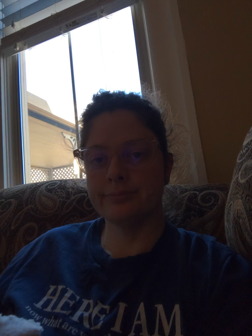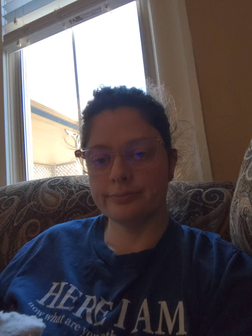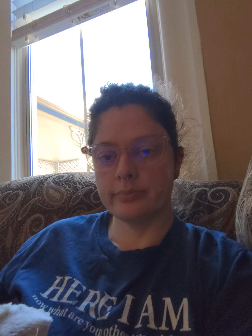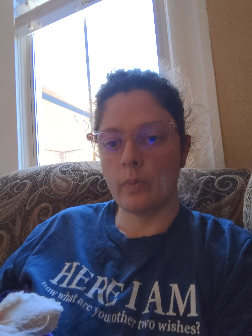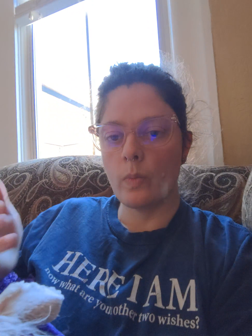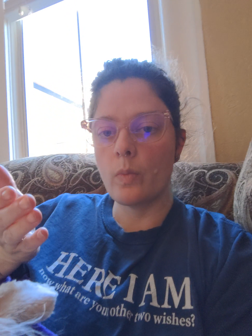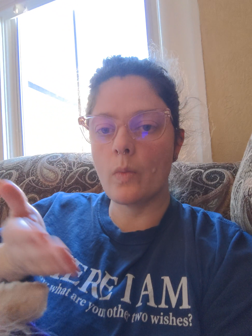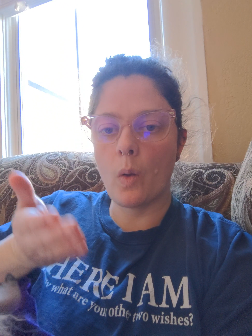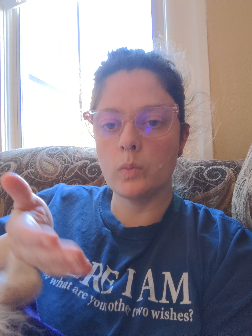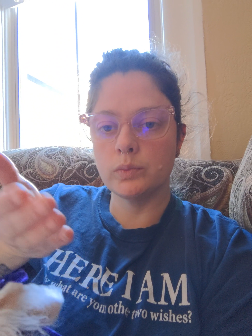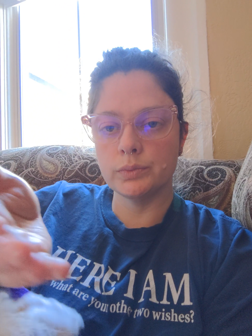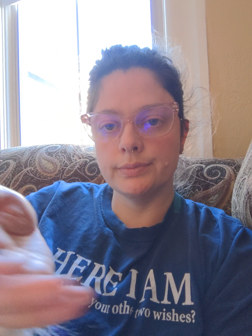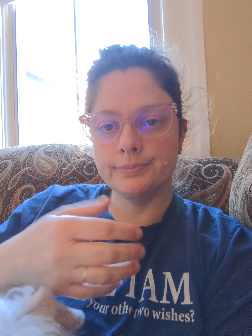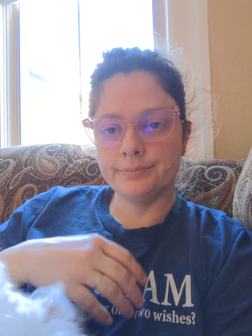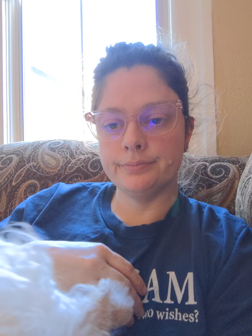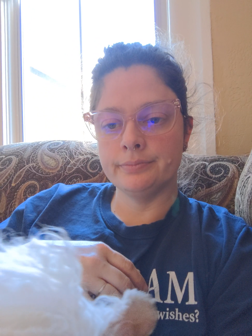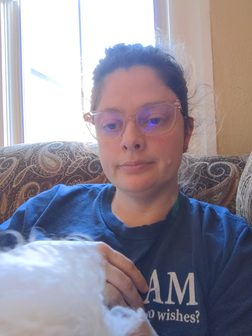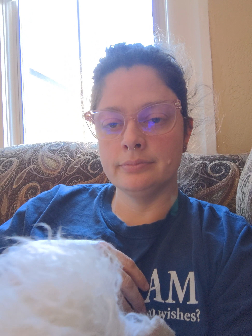boat